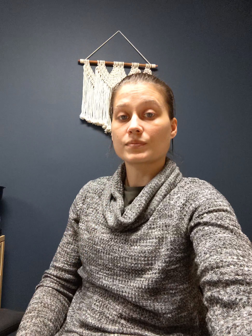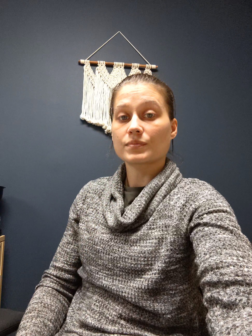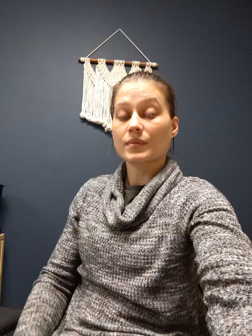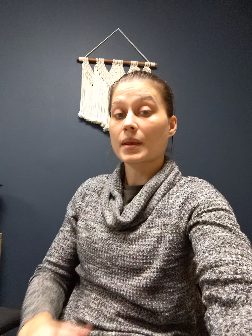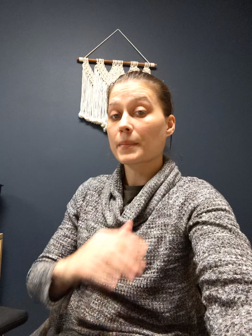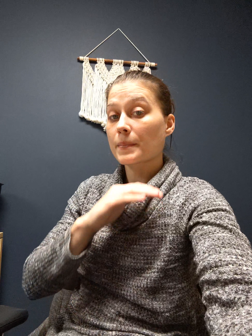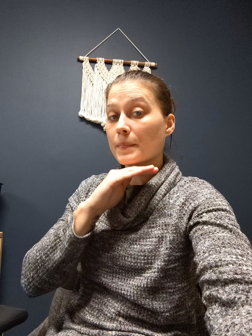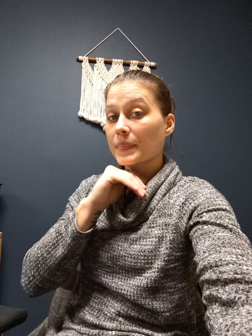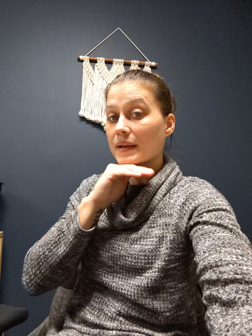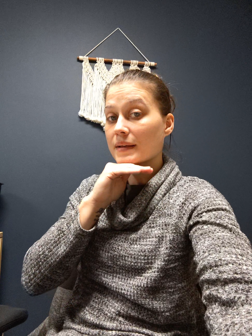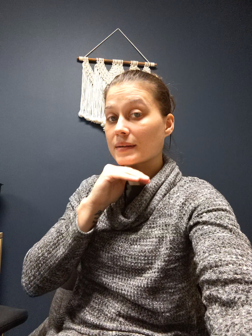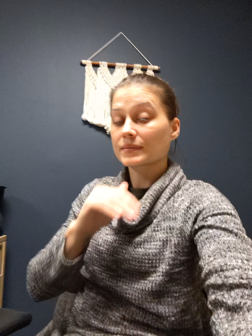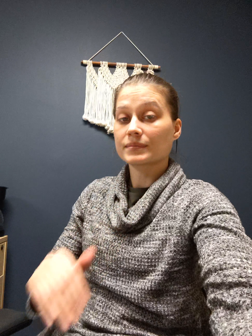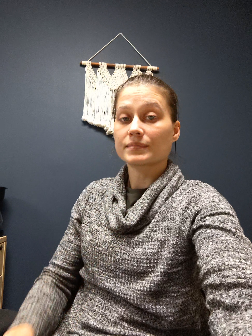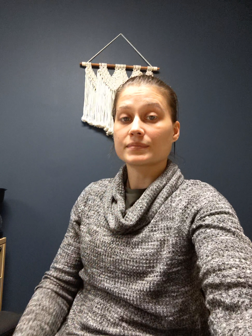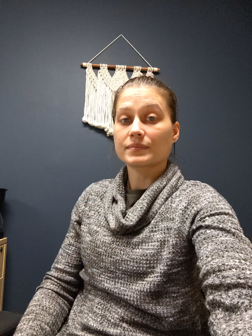pig